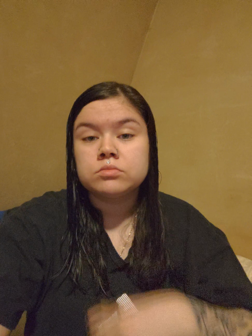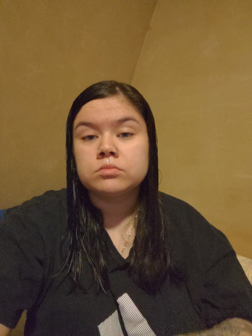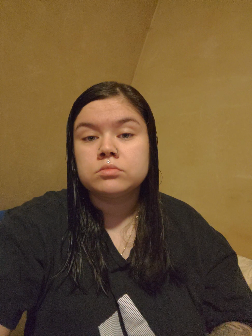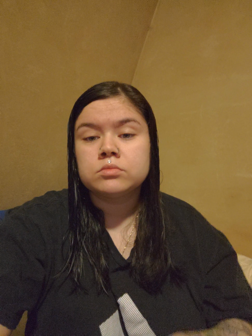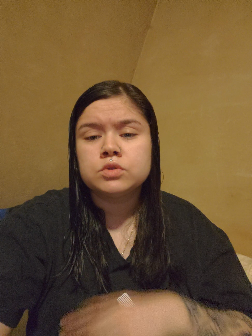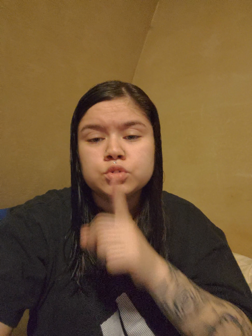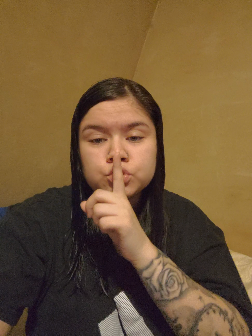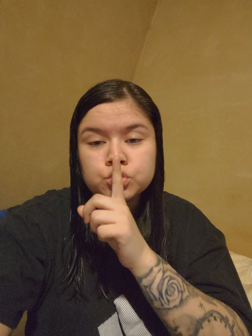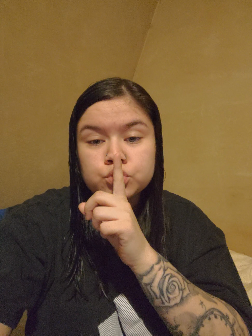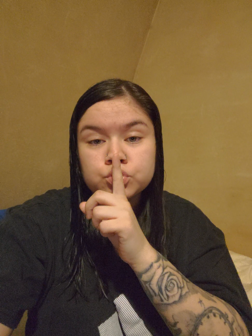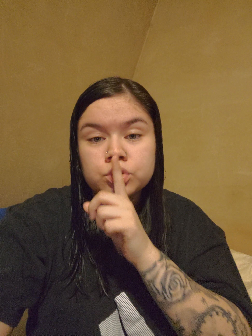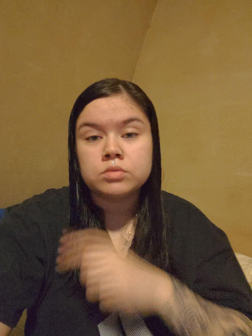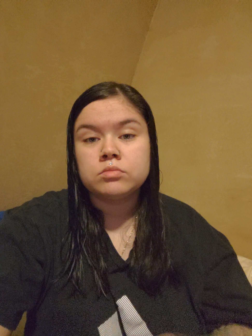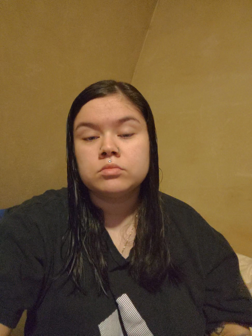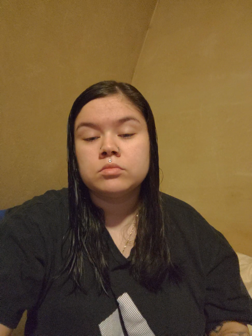shhh